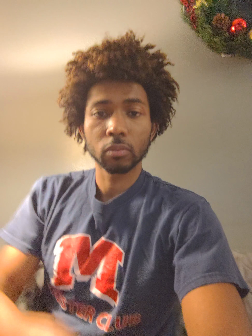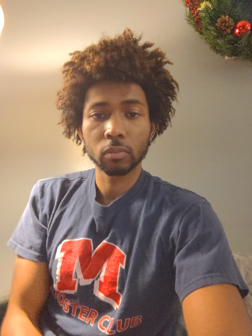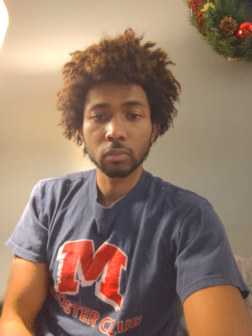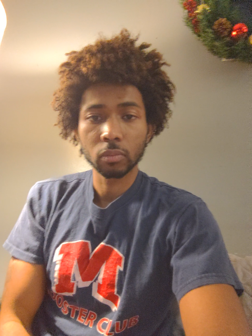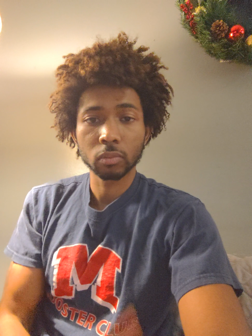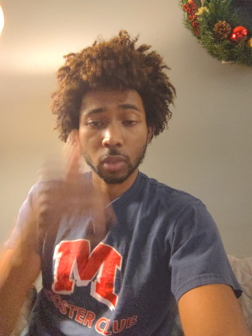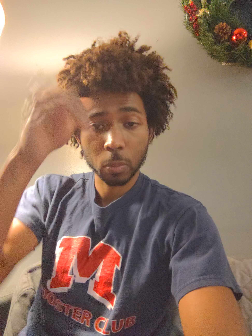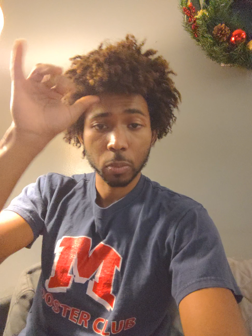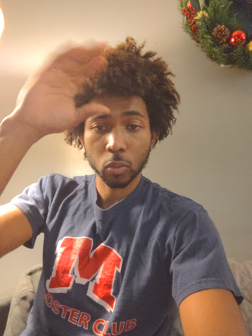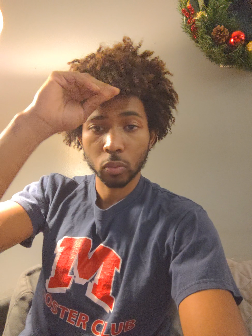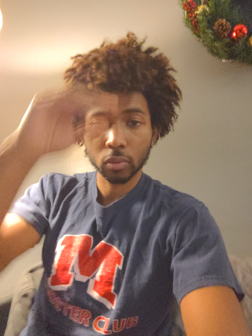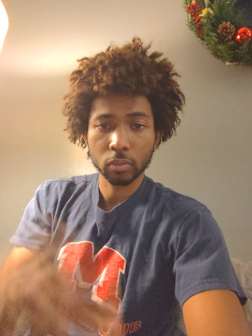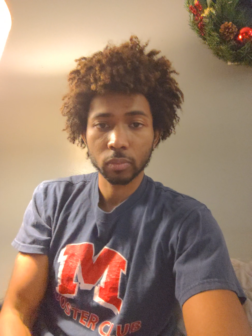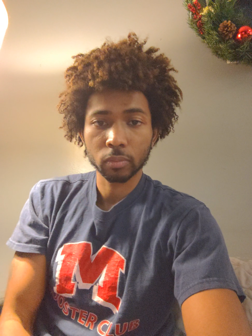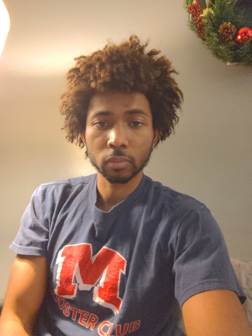cowboy